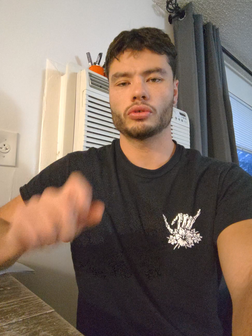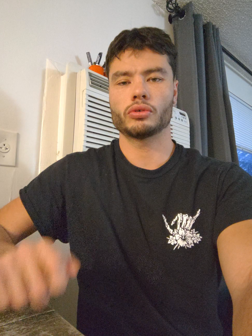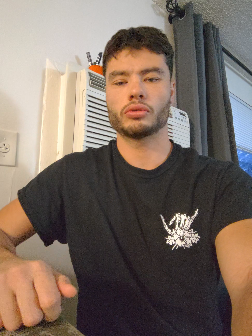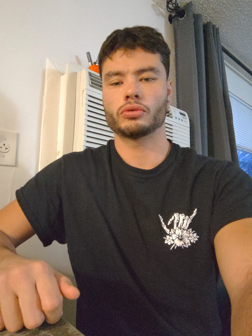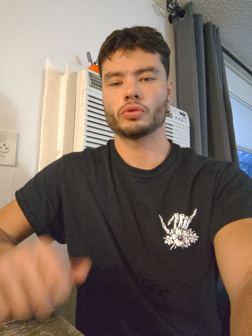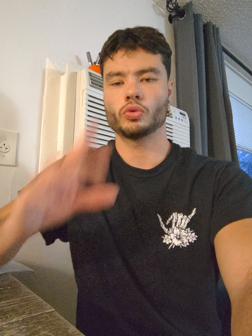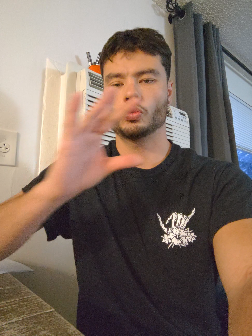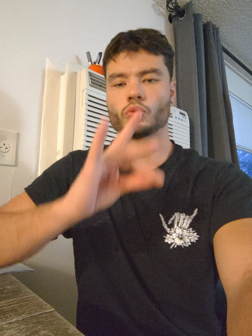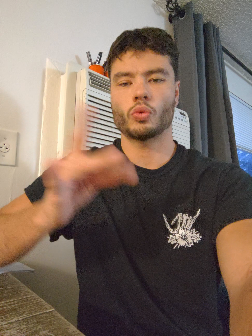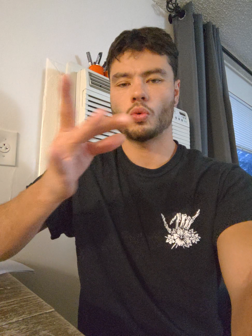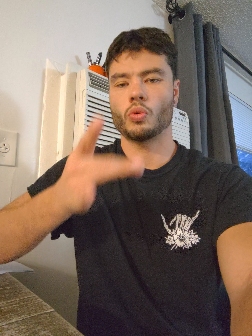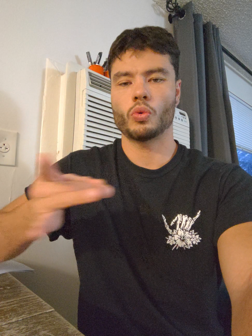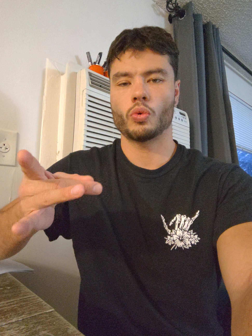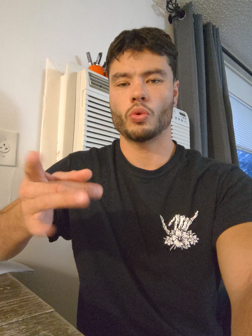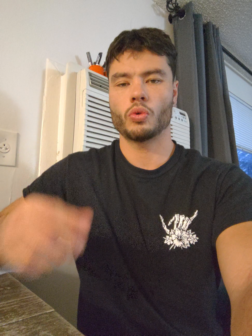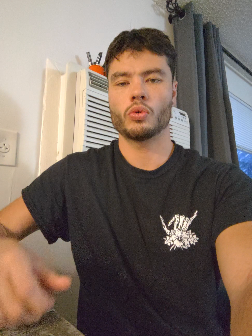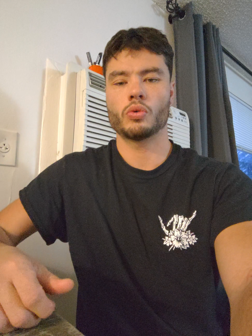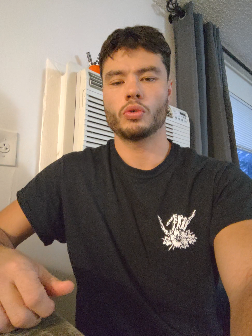story